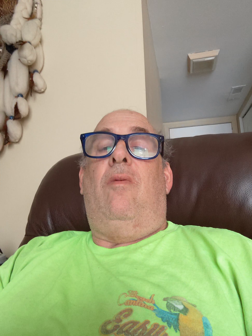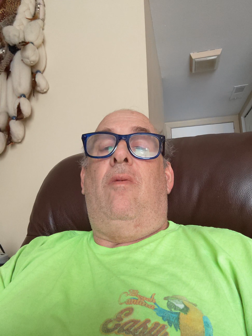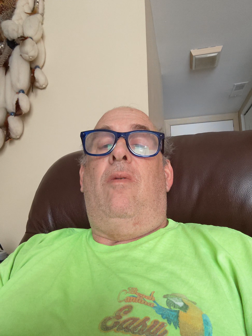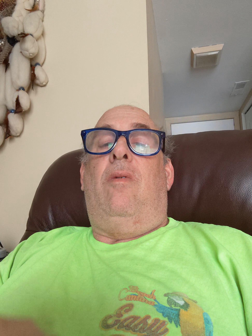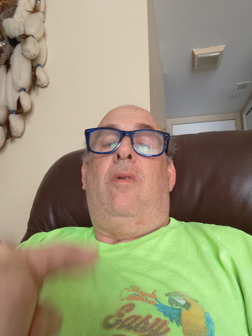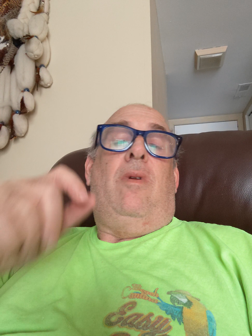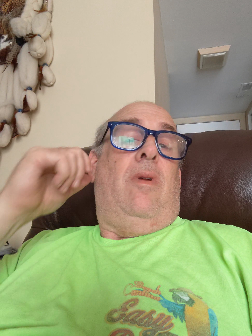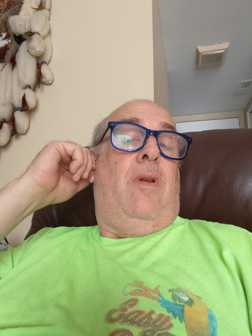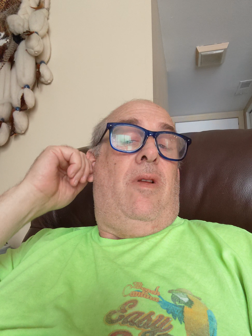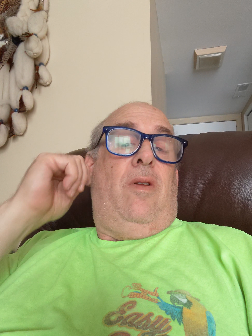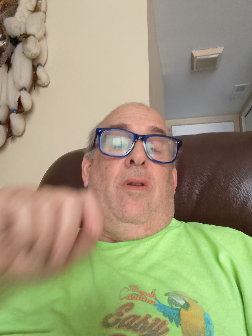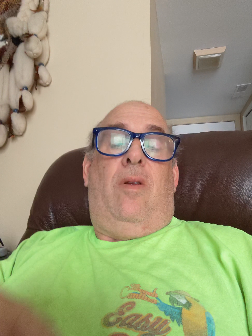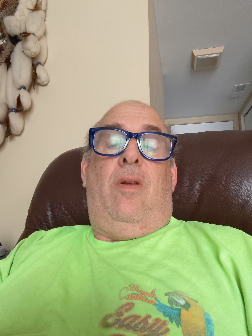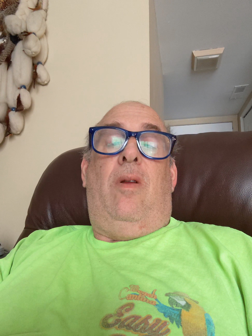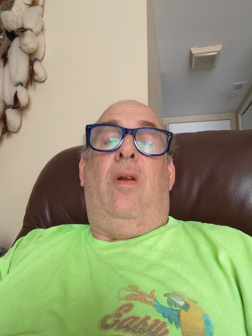ear